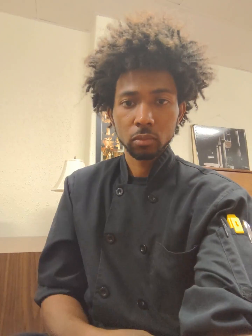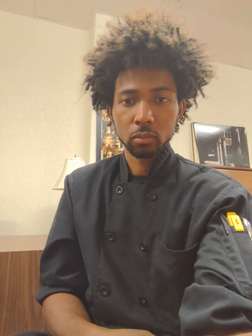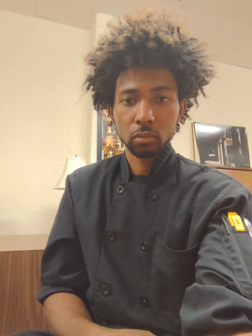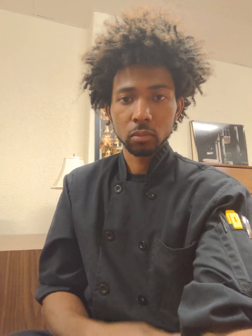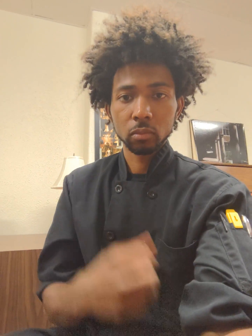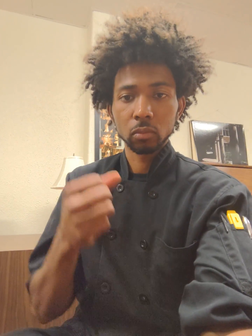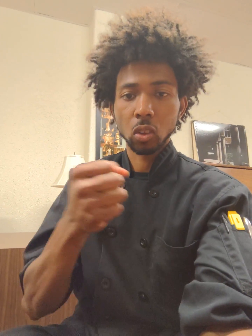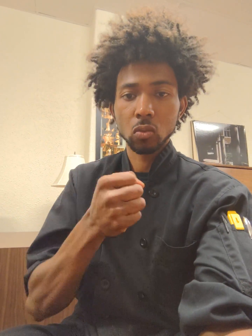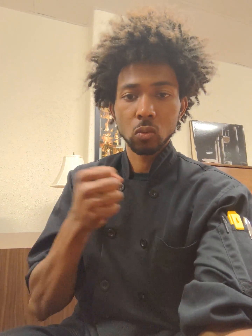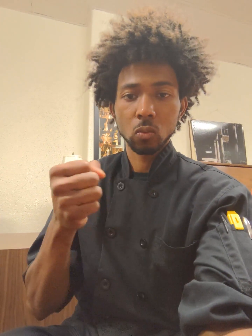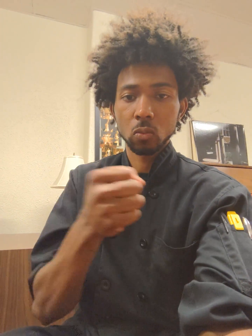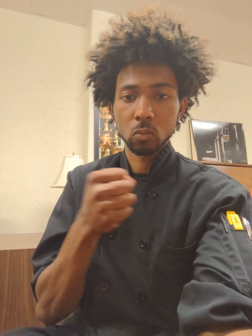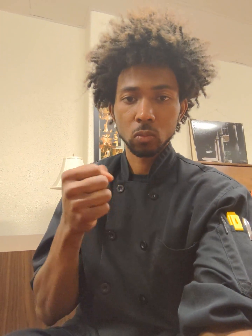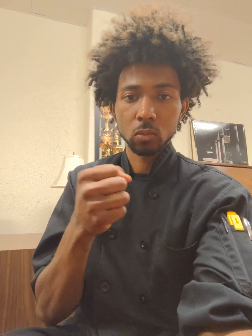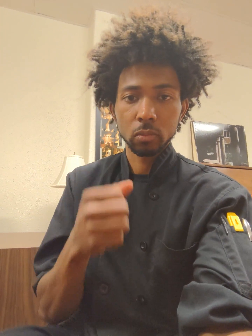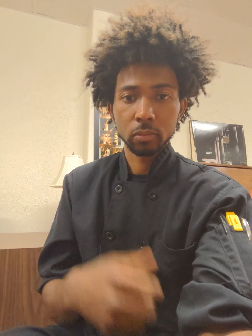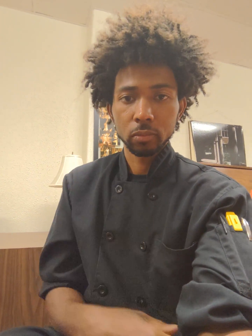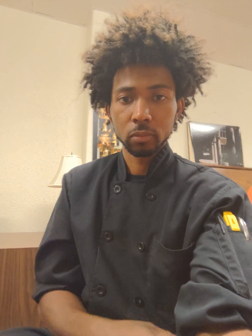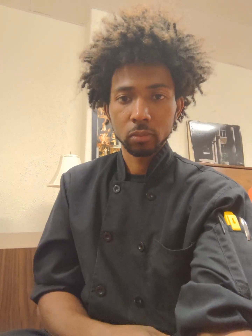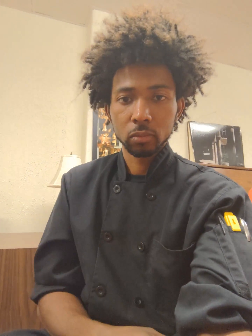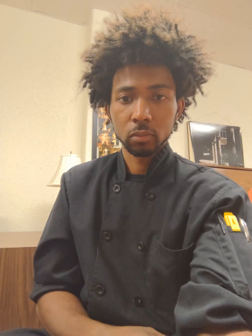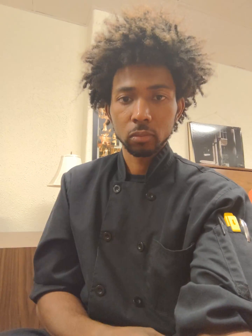coffee